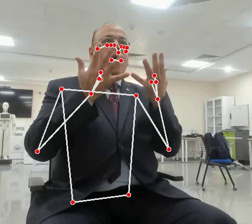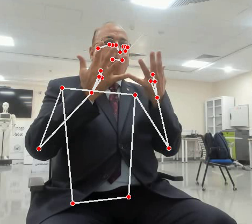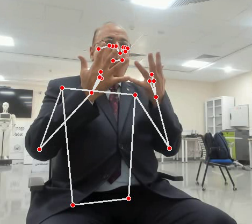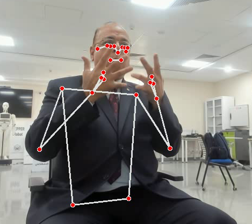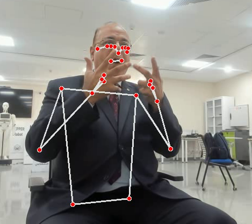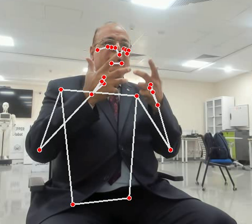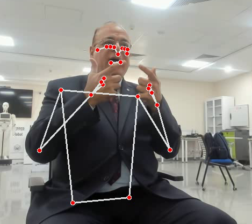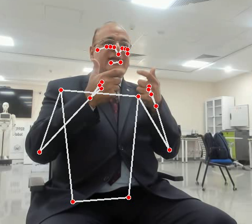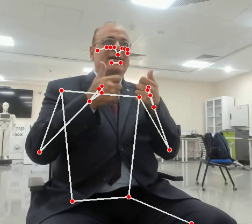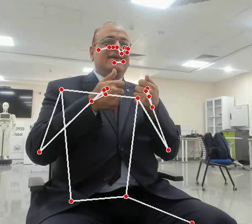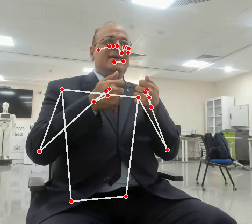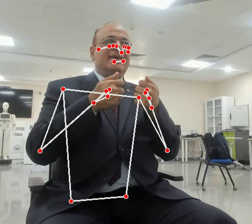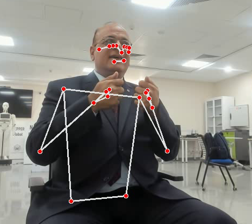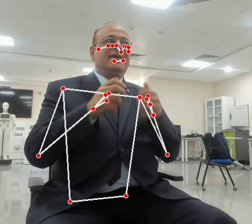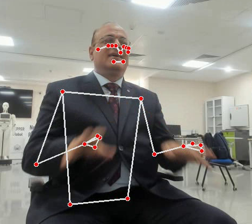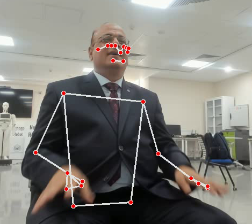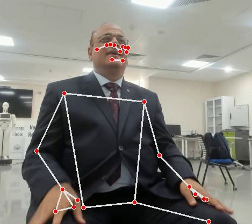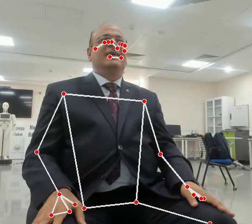whda whda